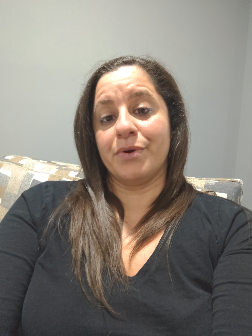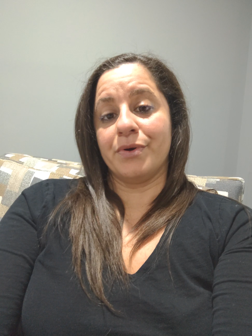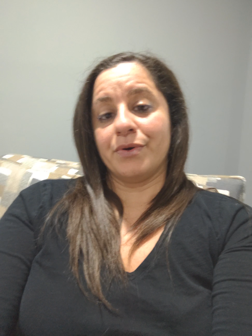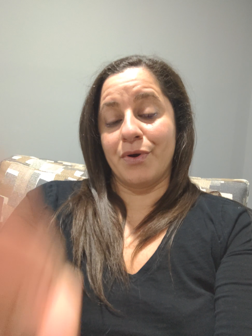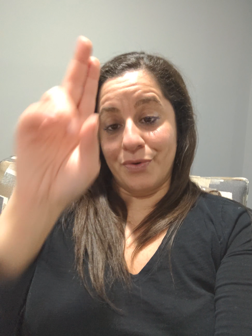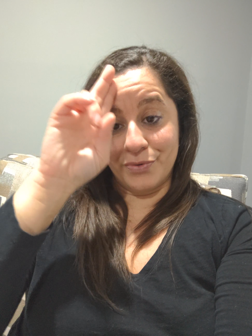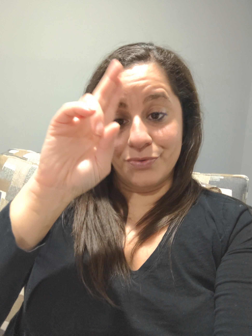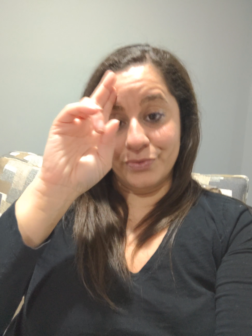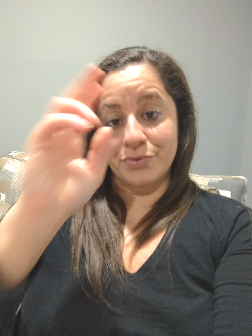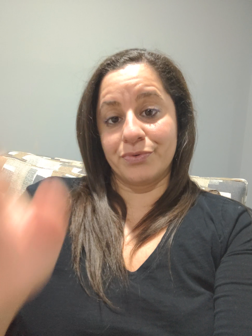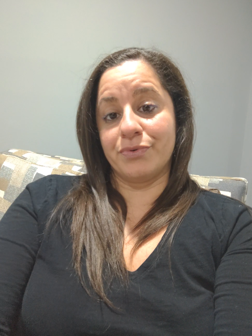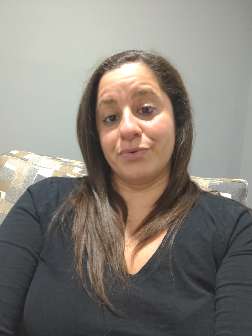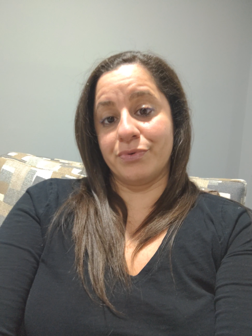uncle